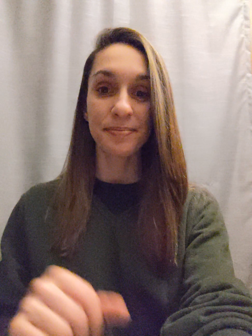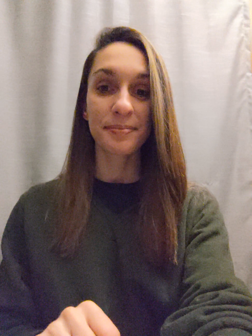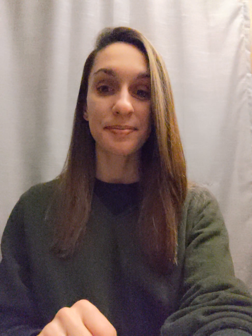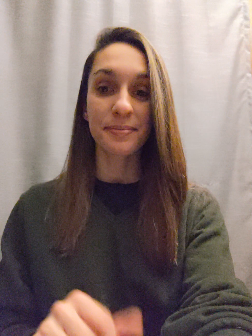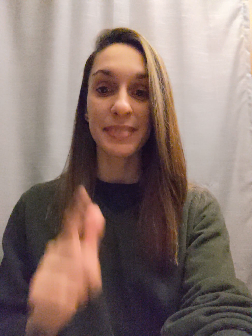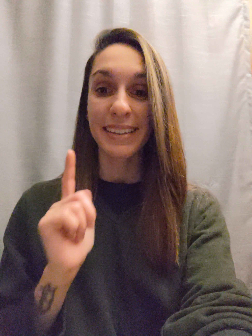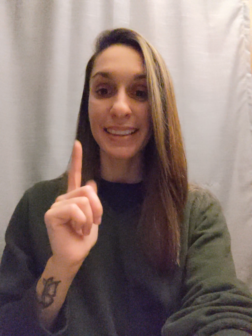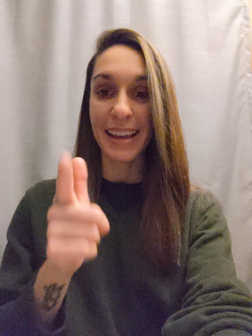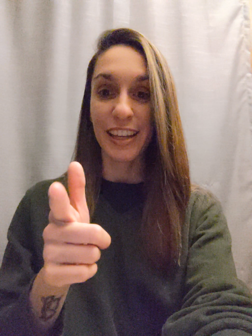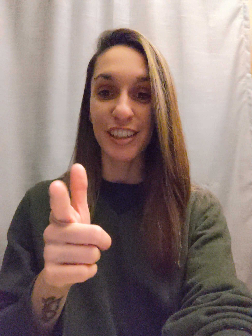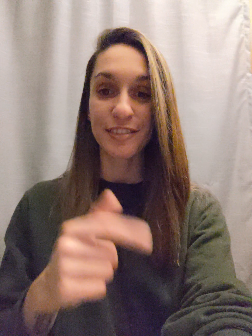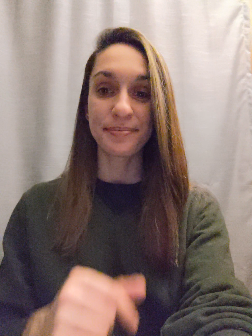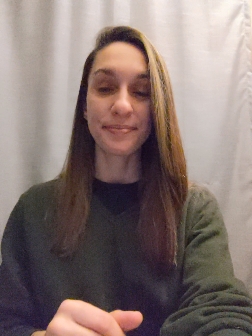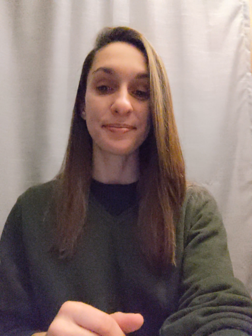later